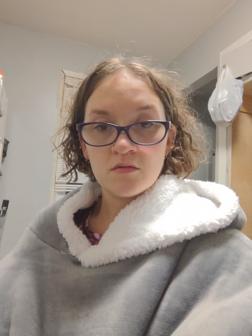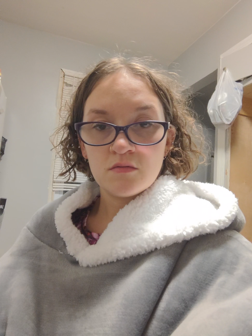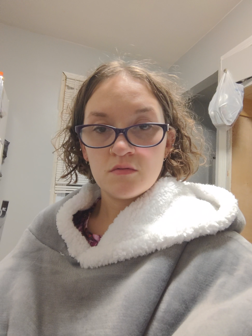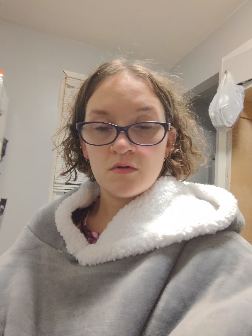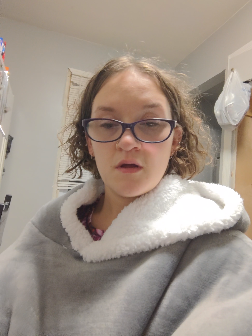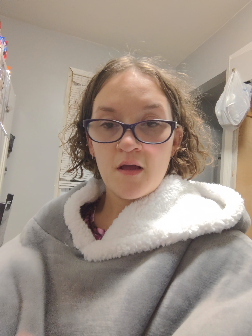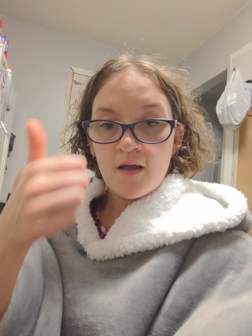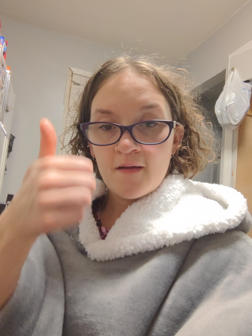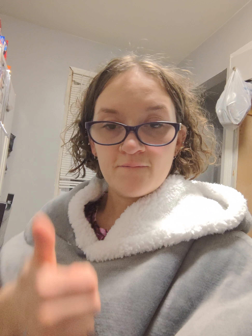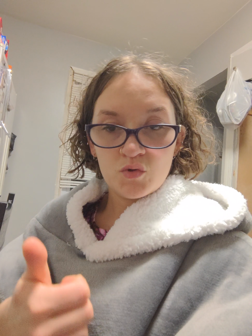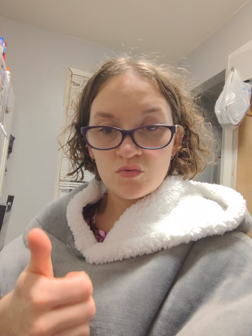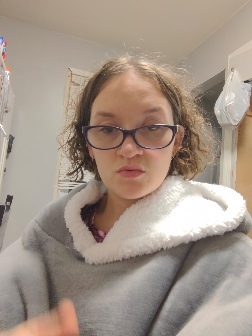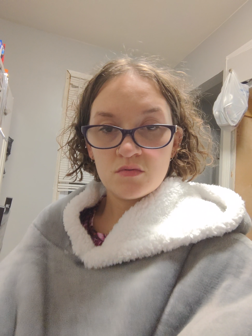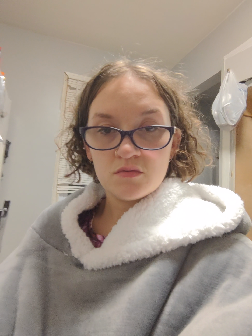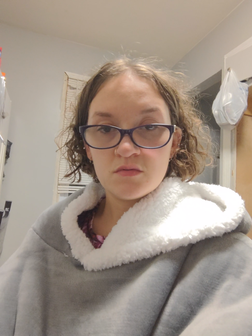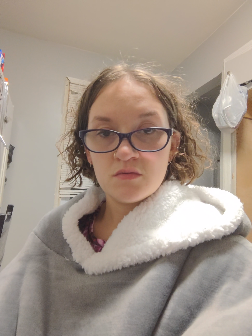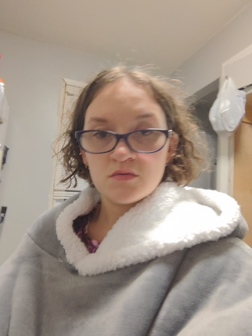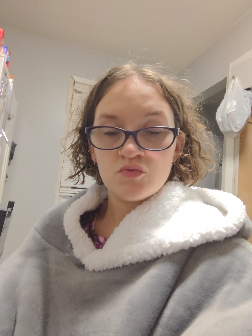every